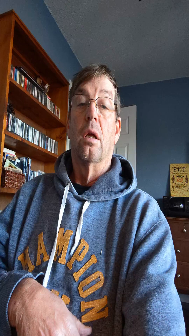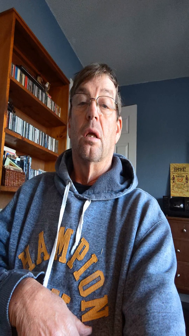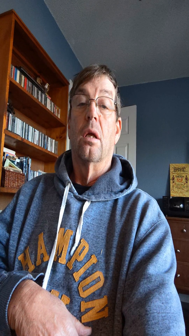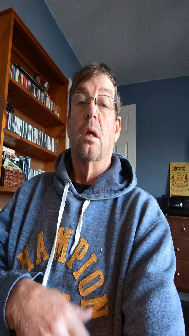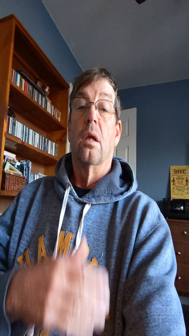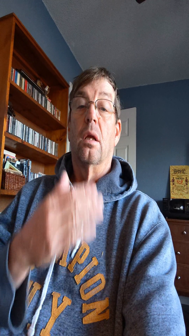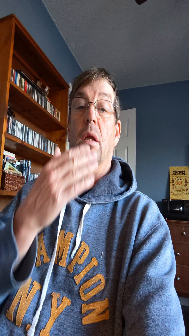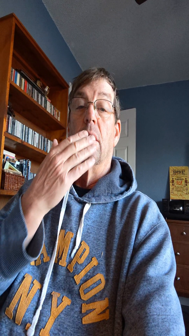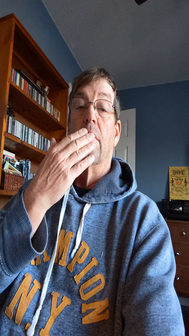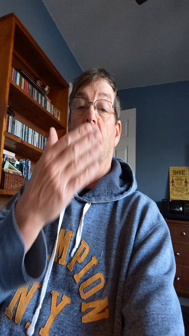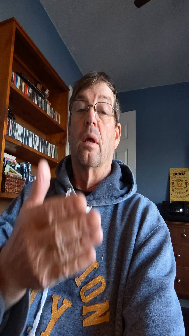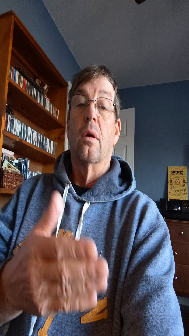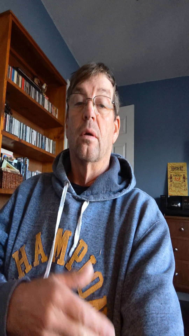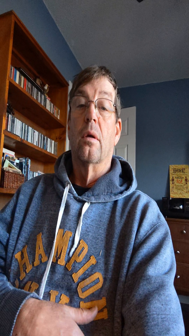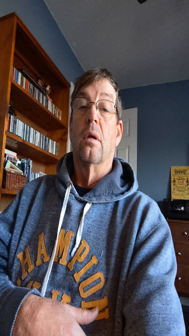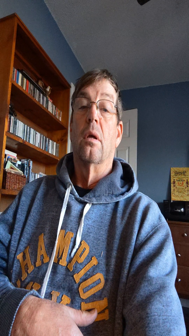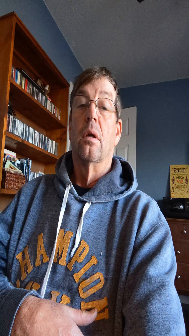thank you